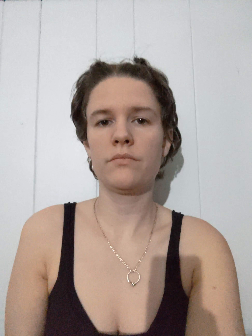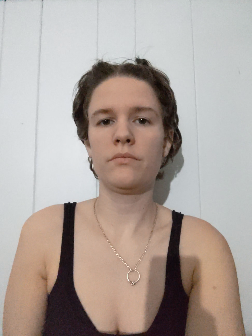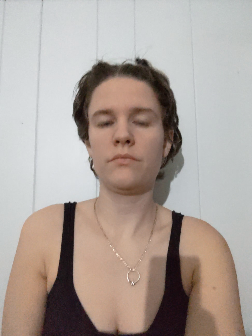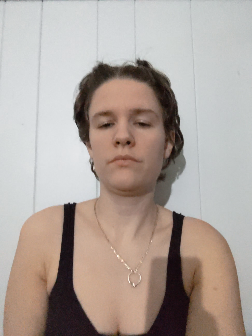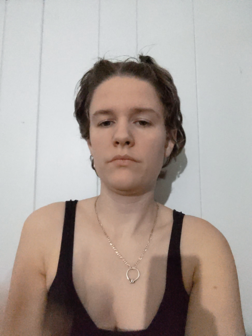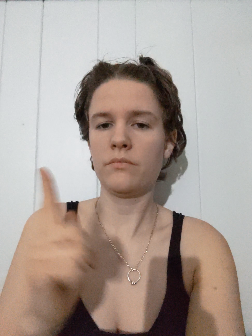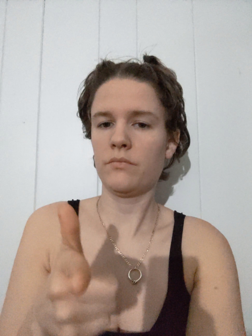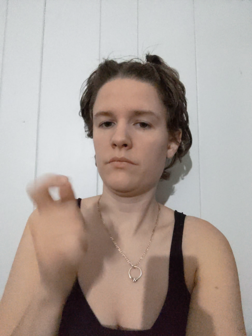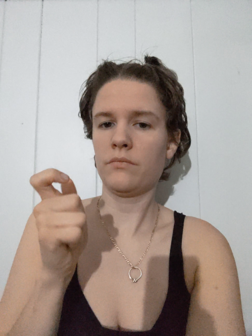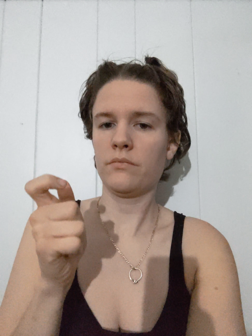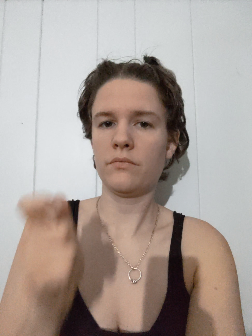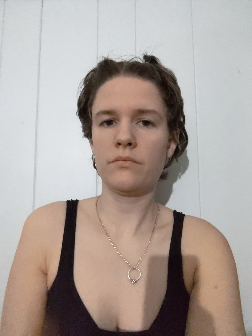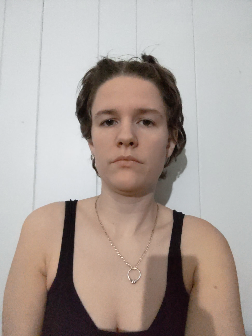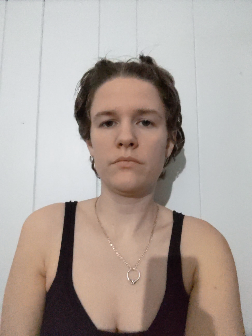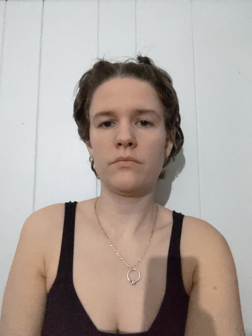fast